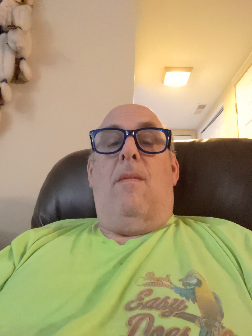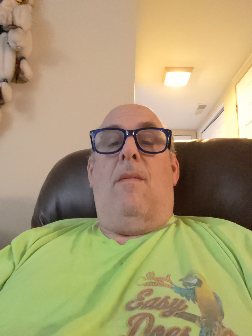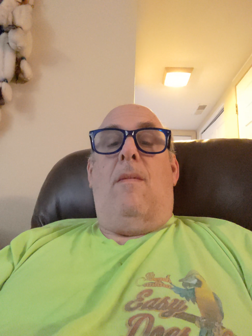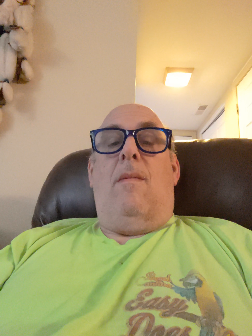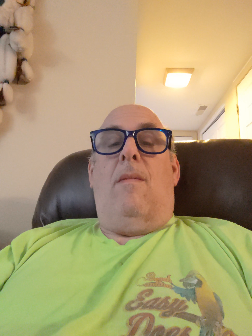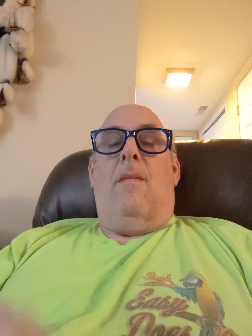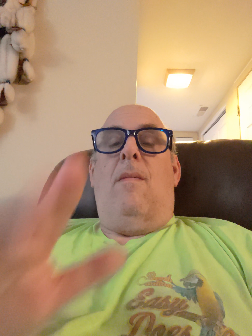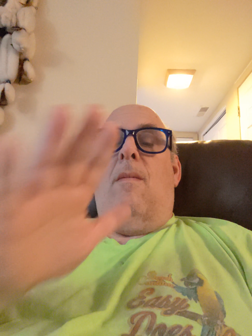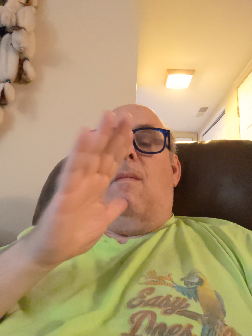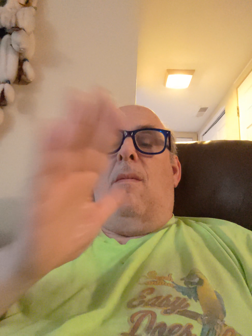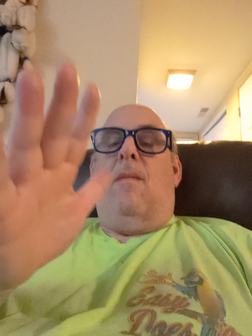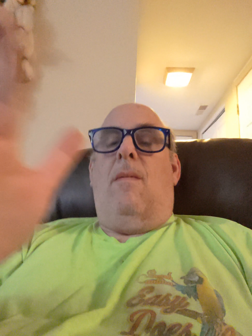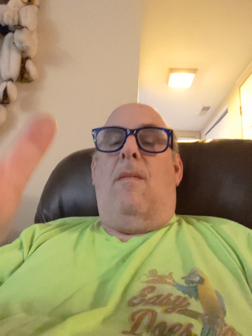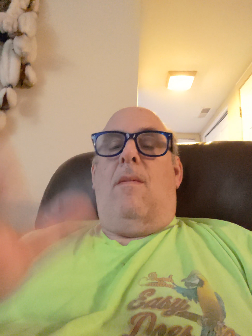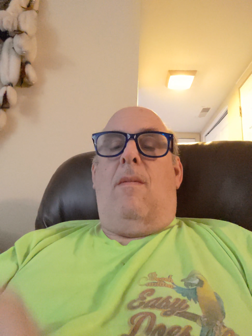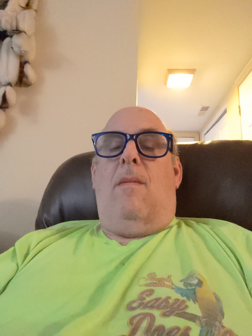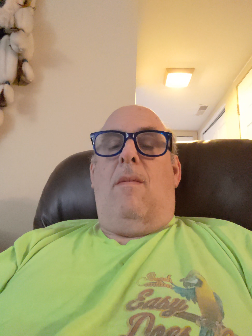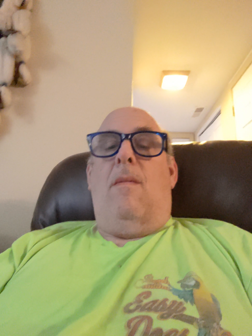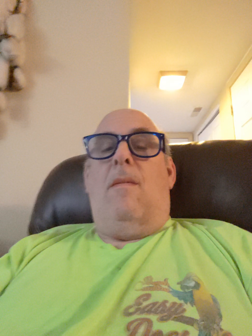grandma